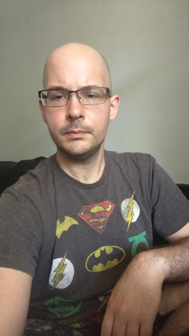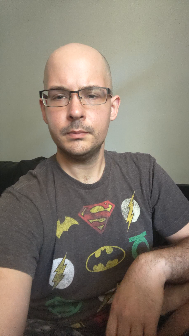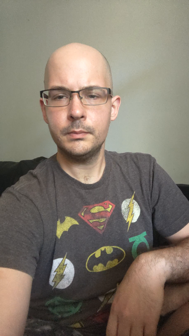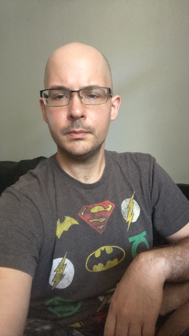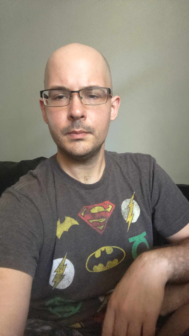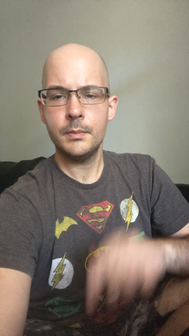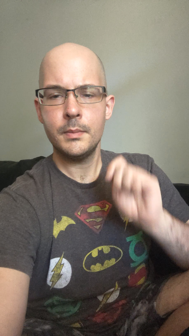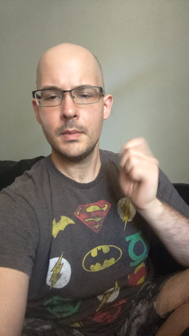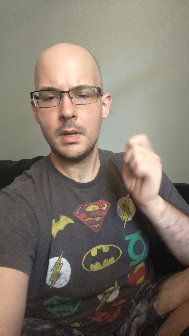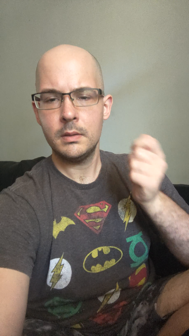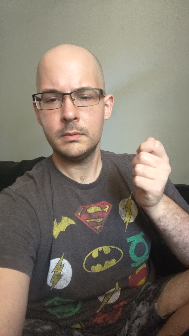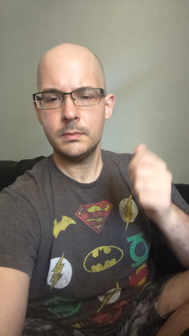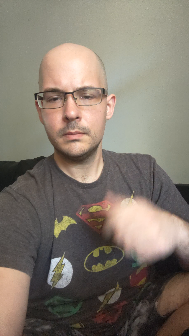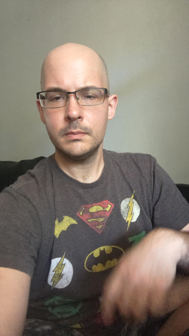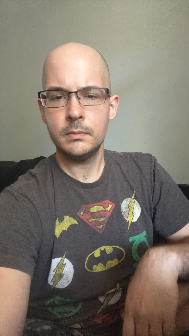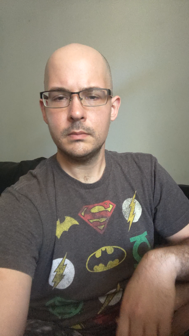bat